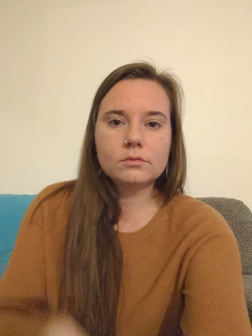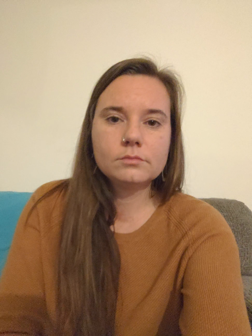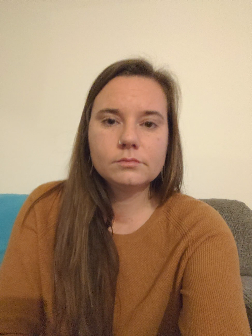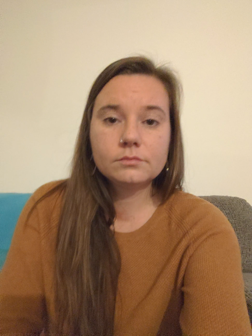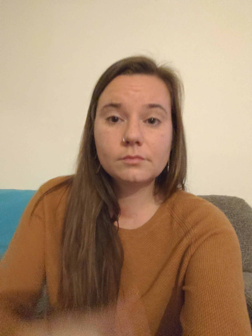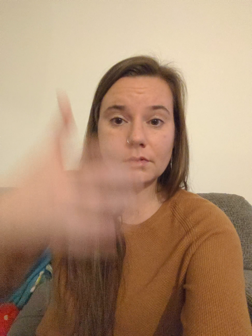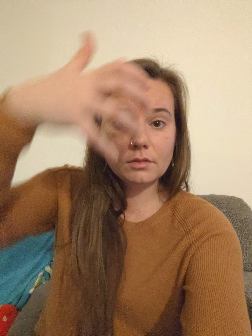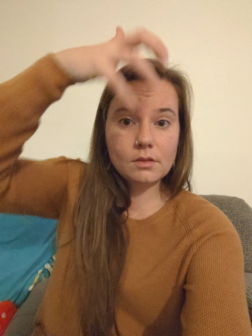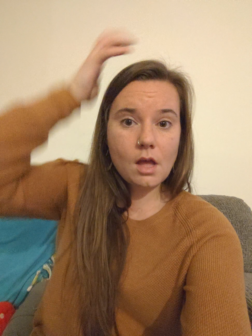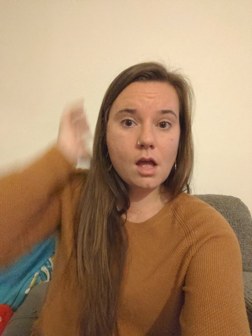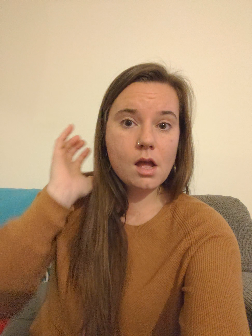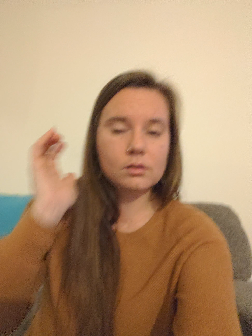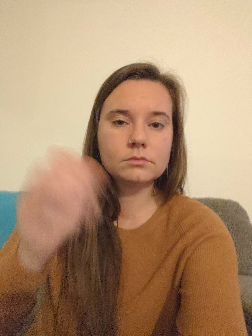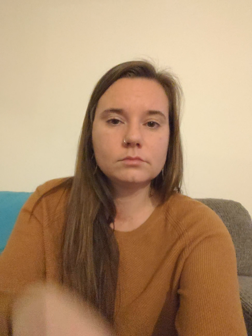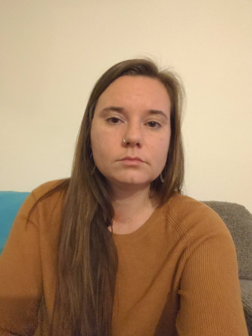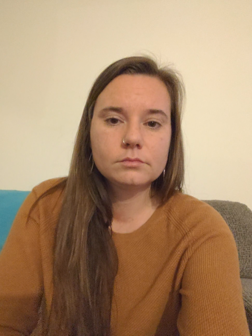lion